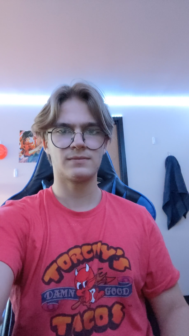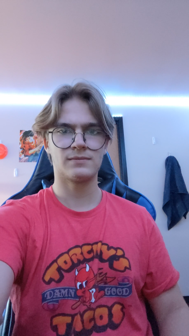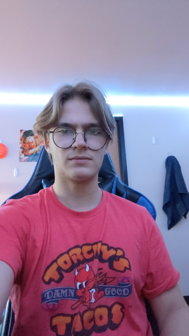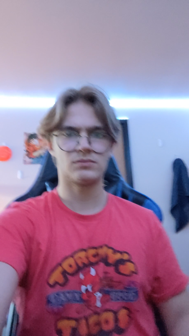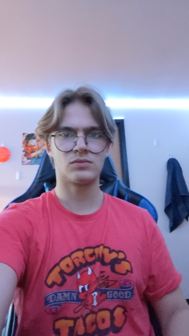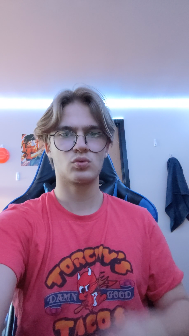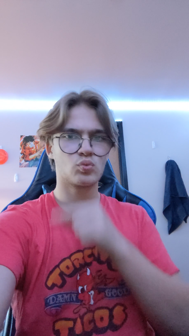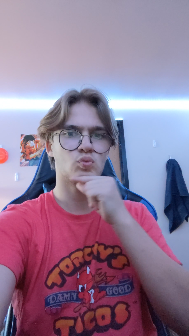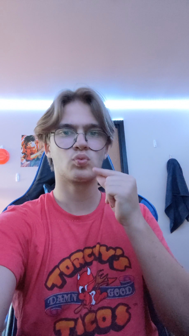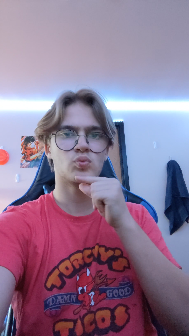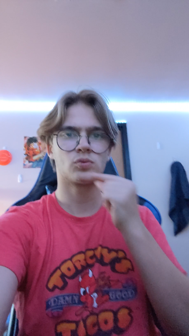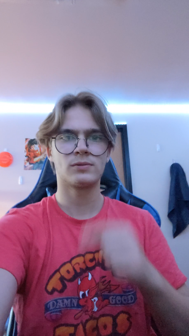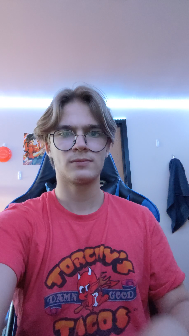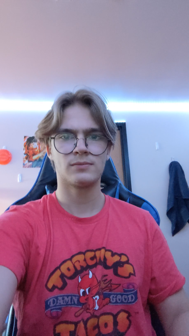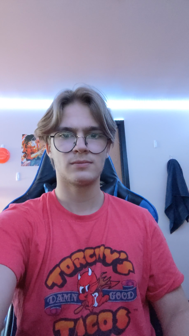glue